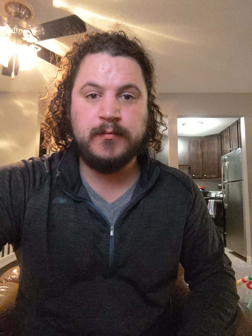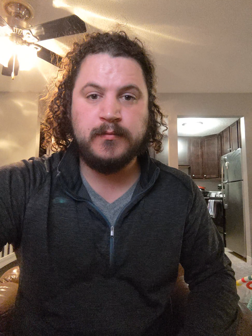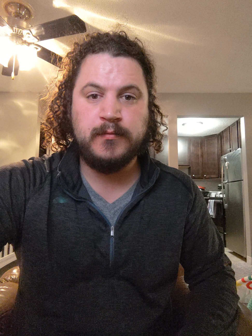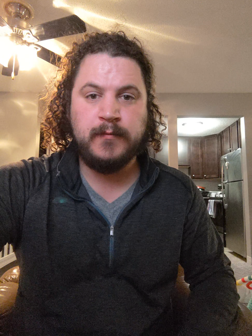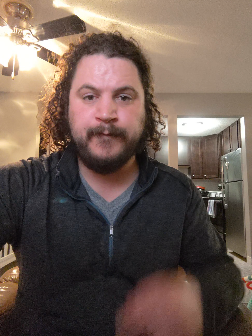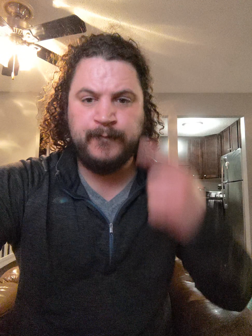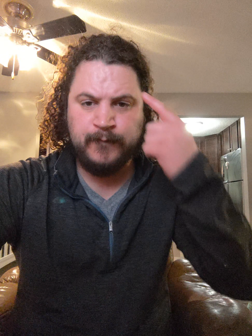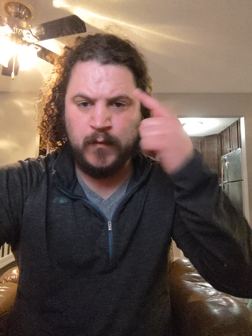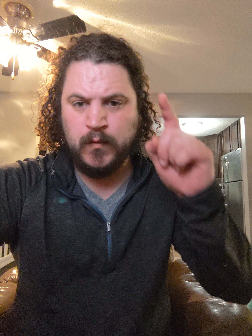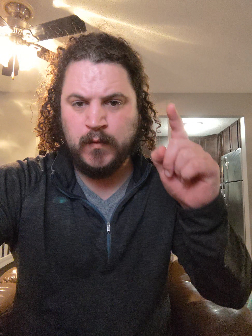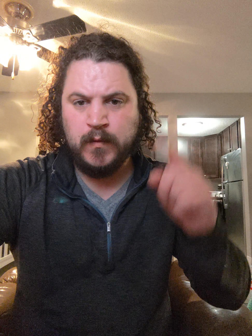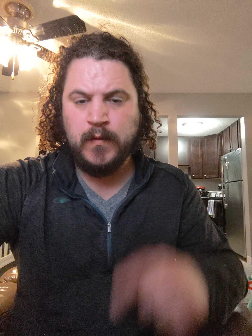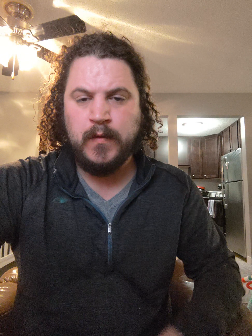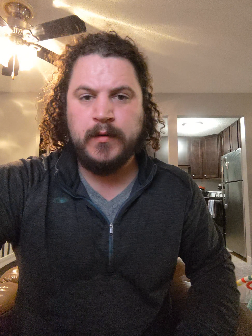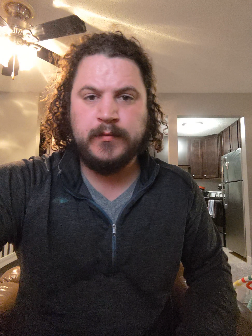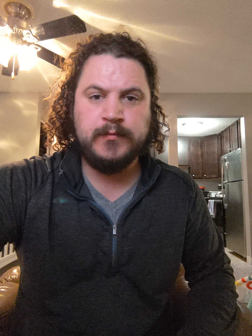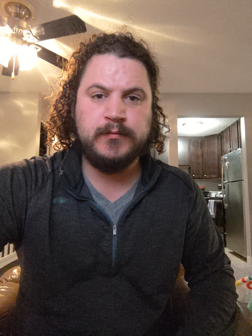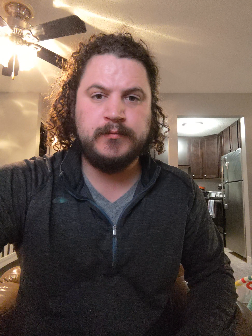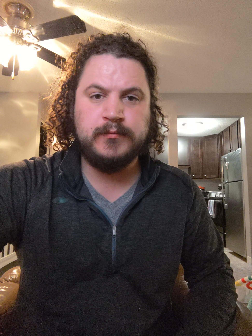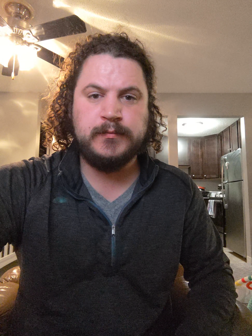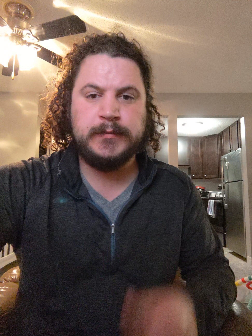for